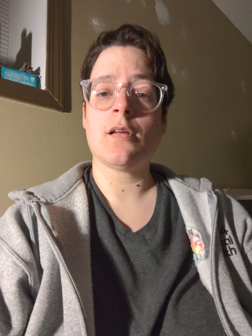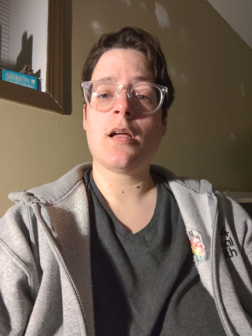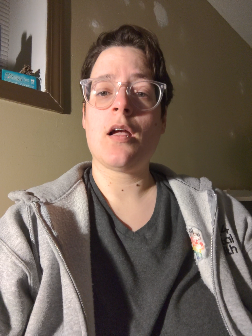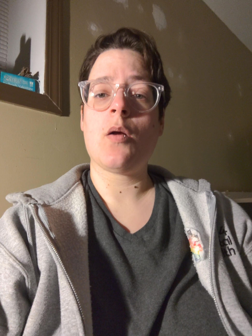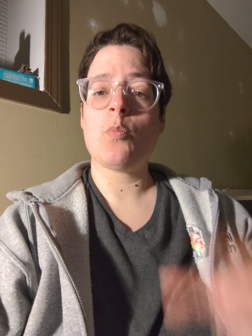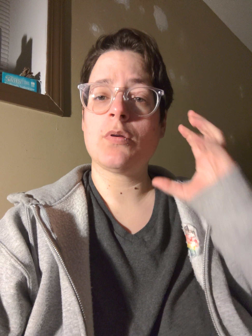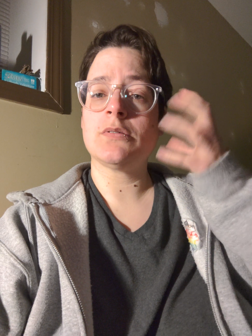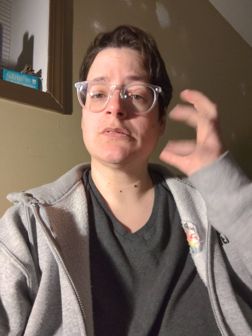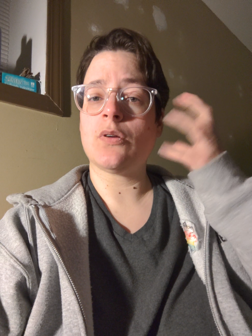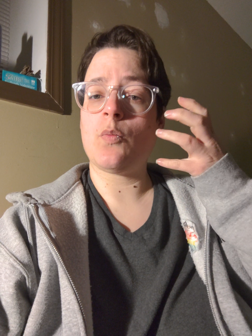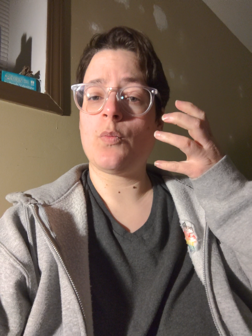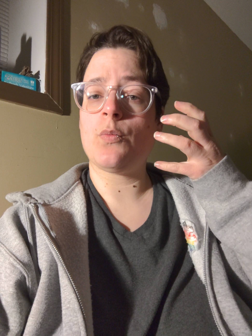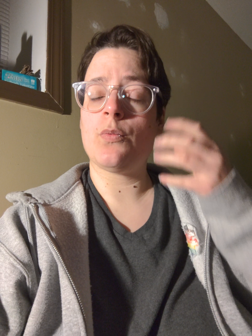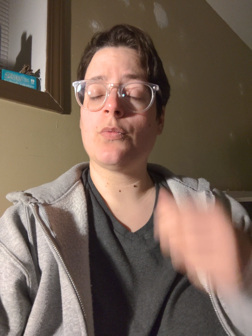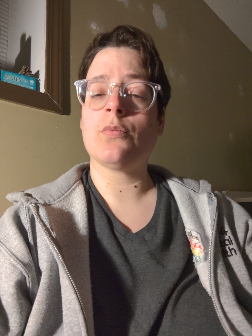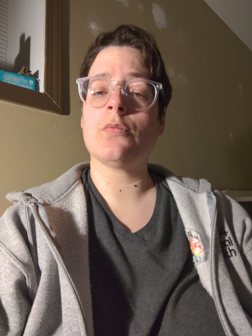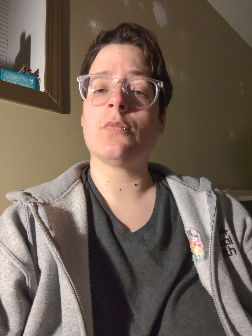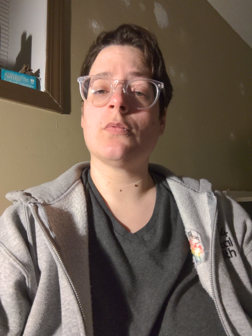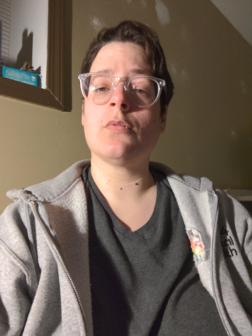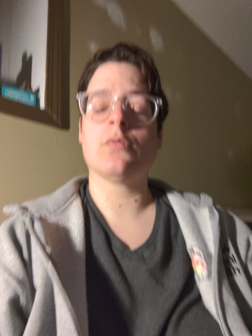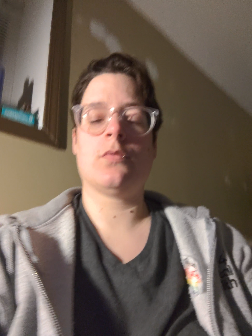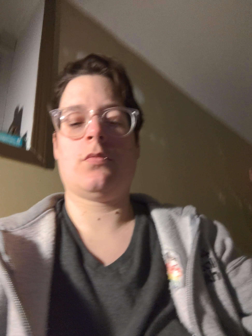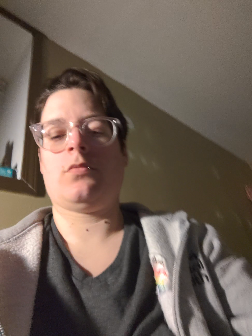radio